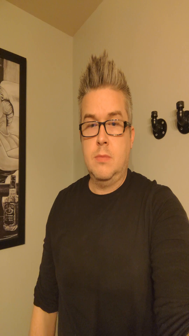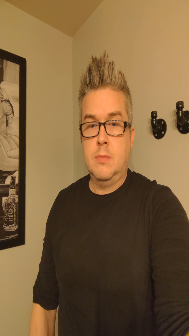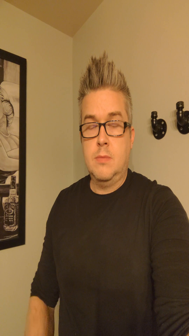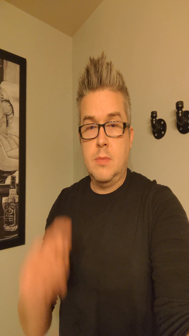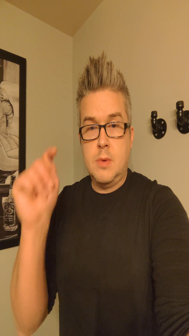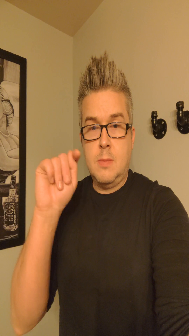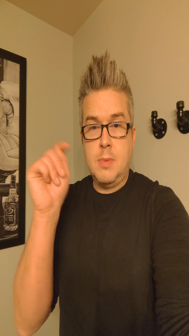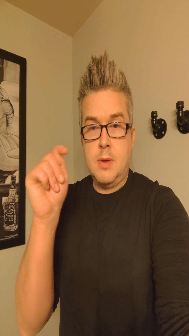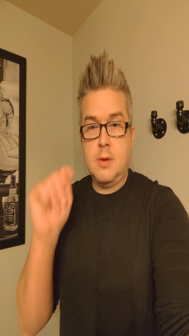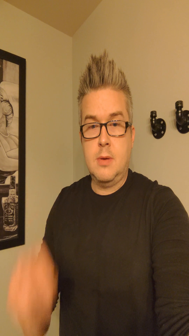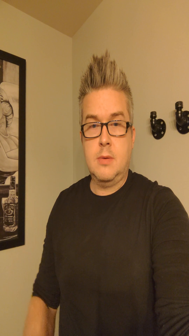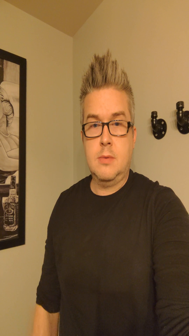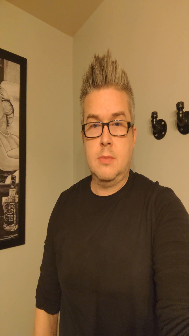potty